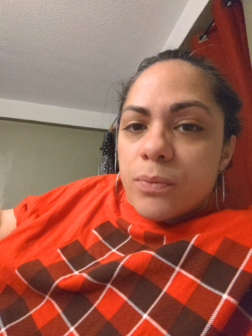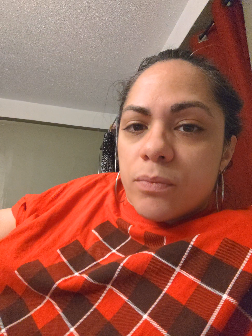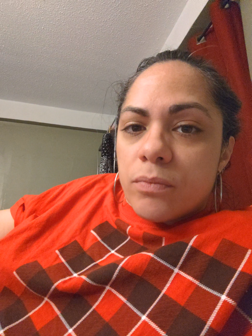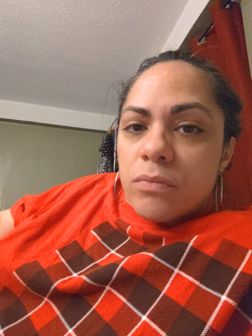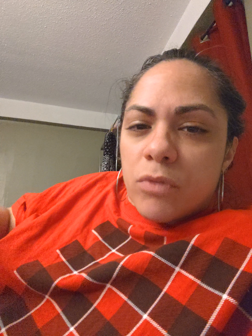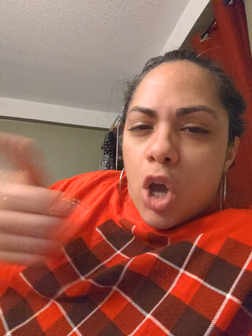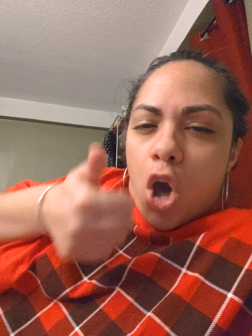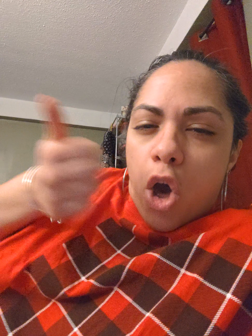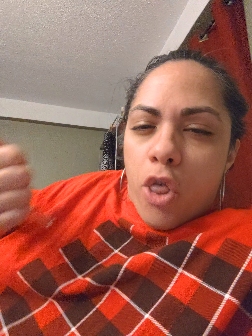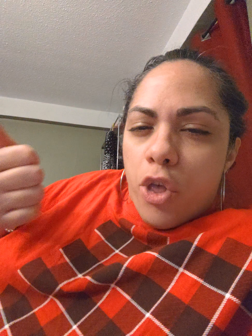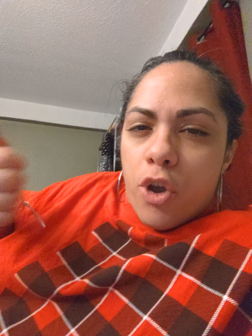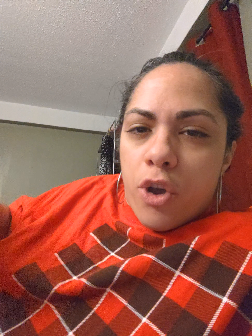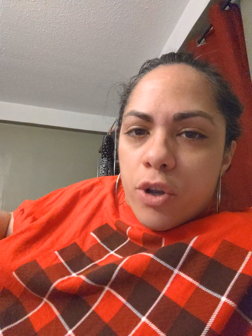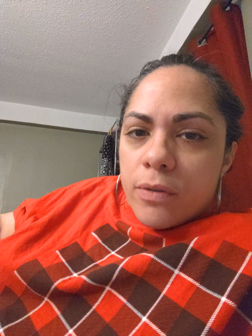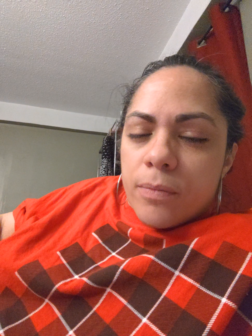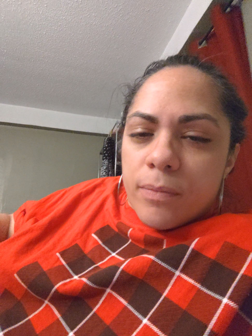another